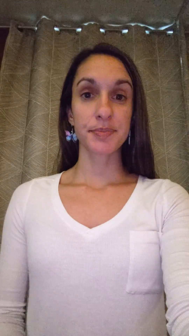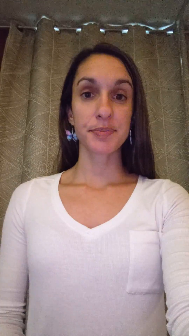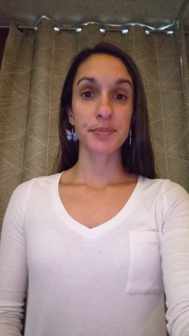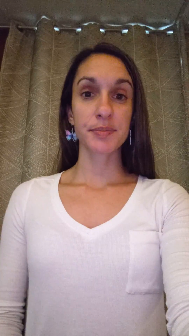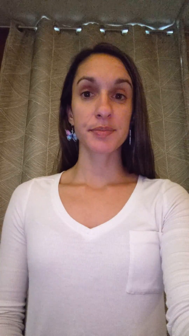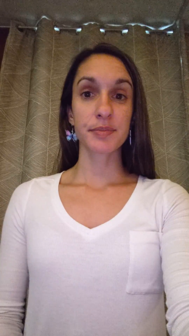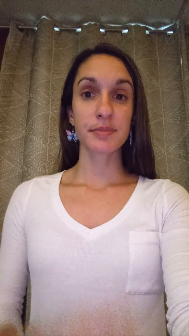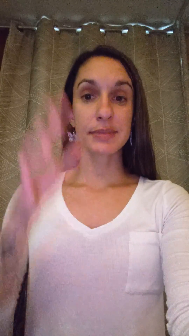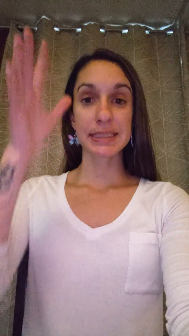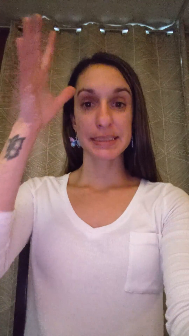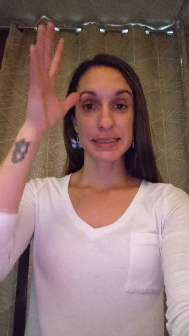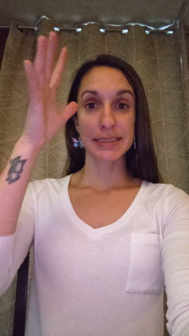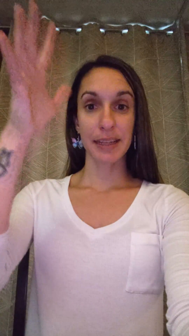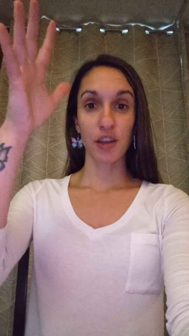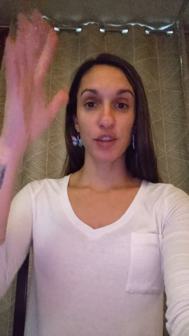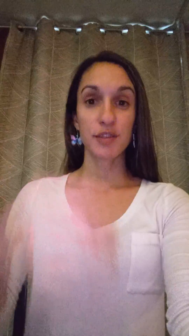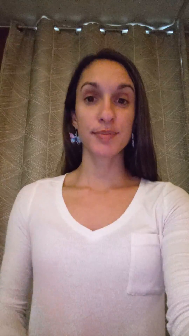deer